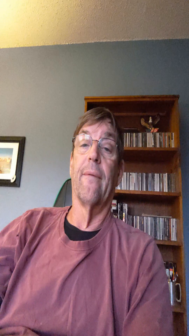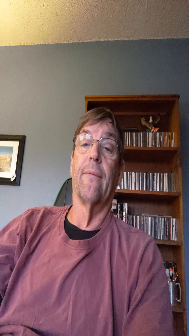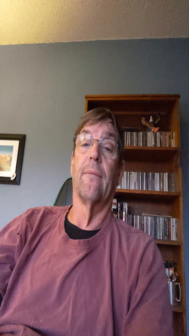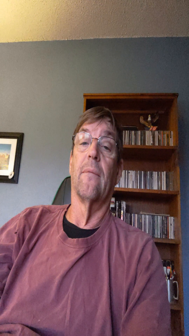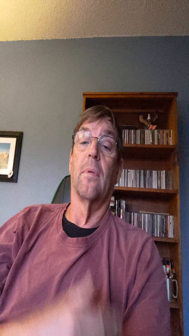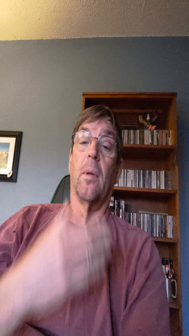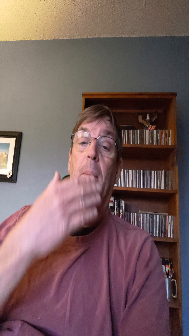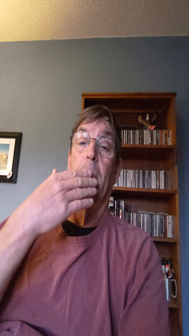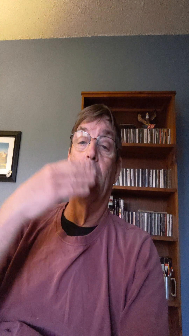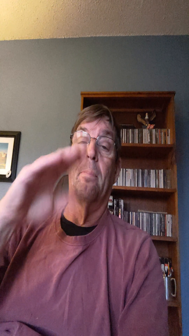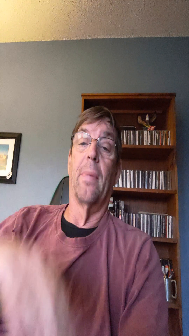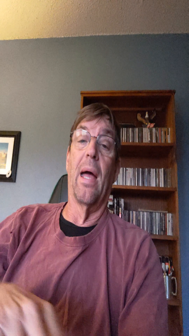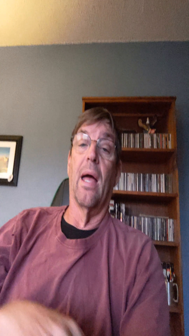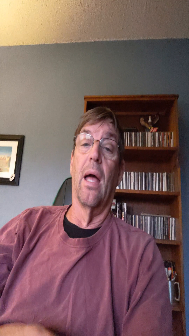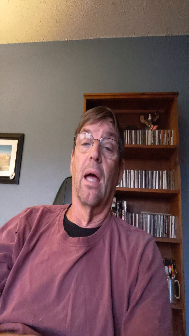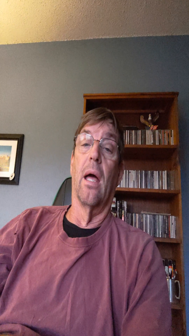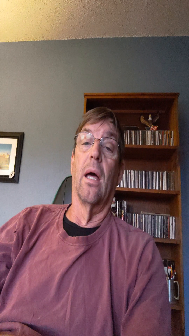bad